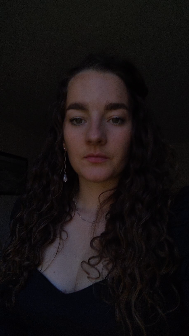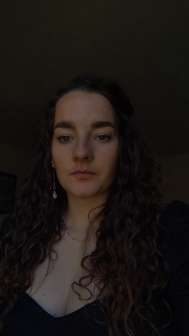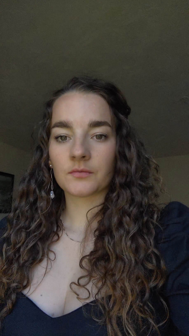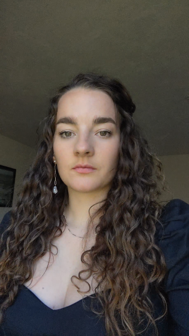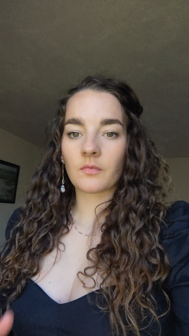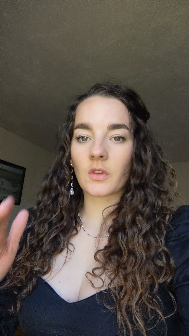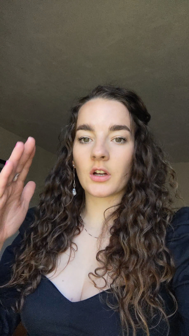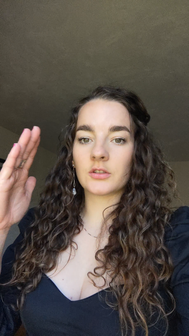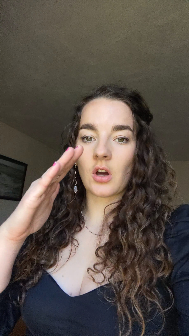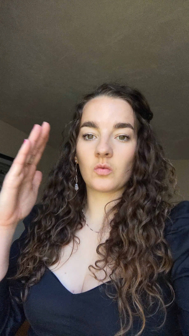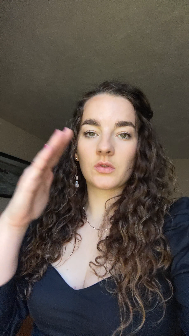downtown